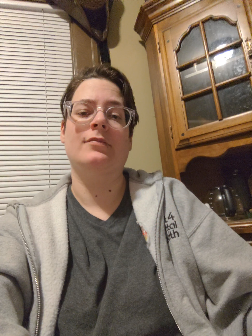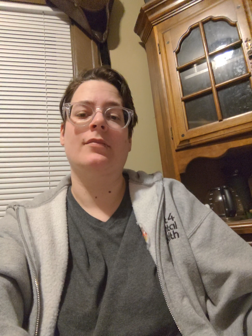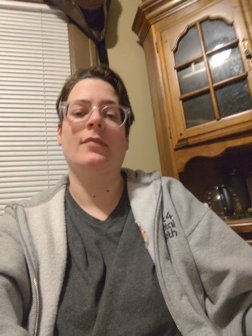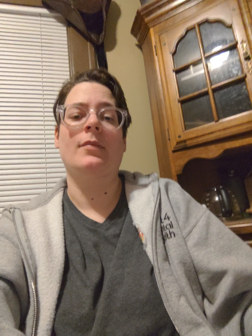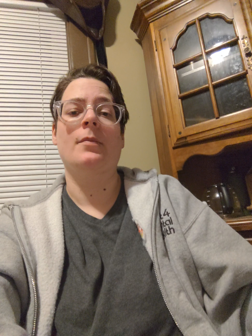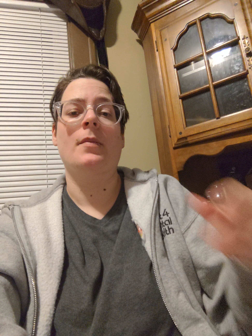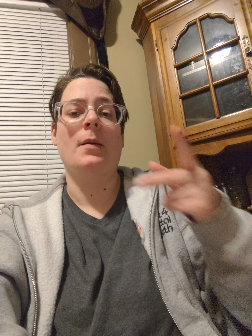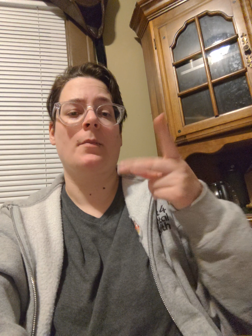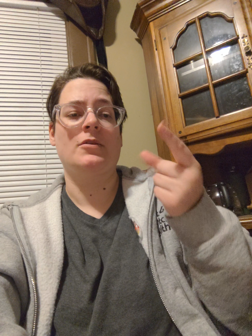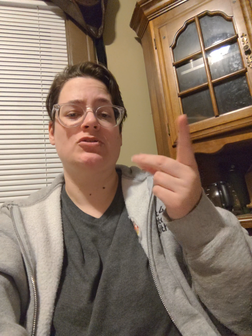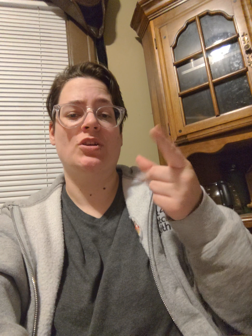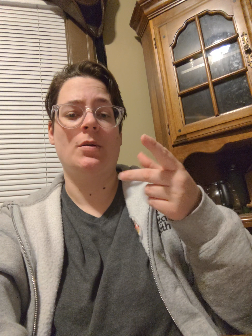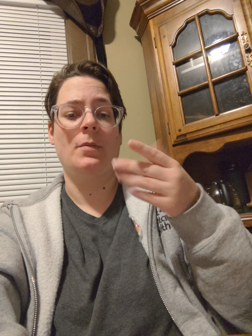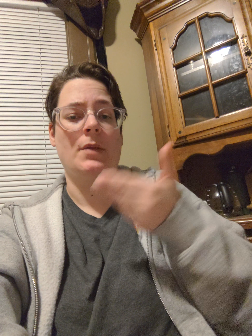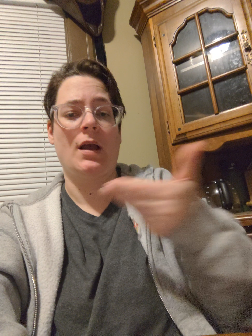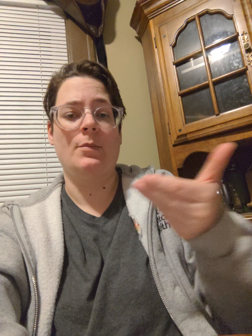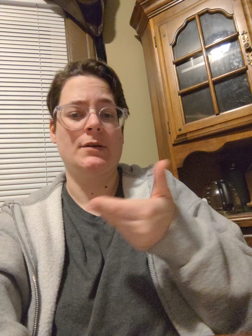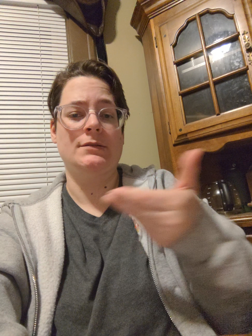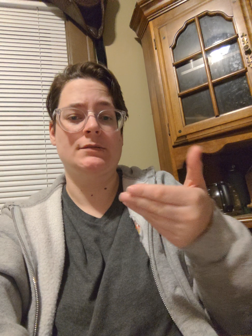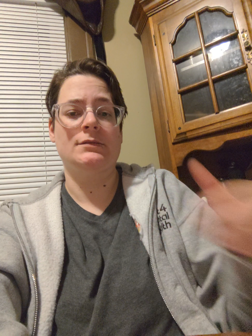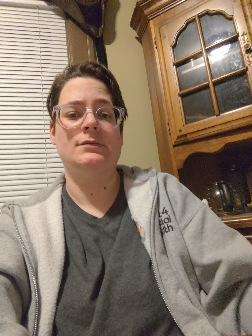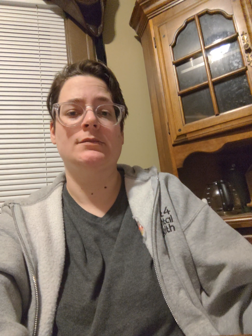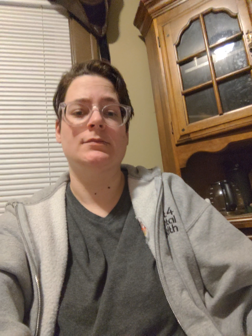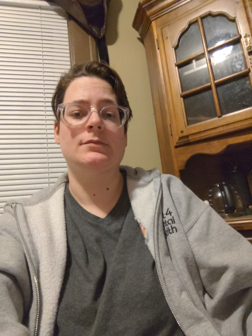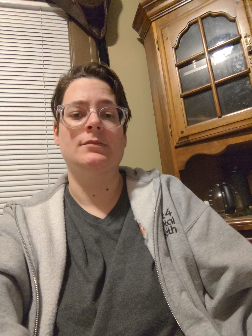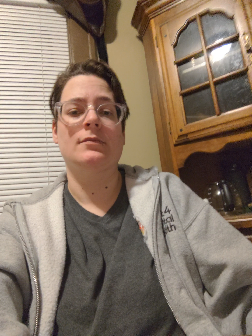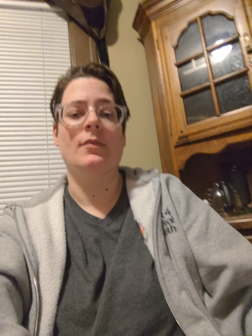puppy